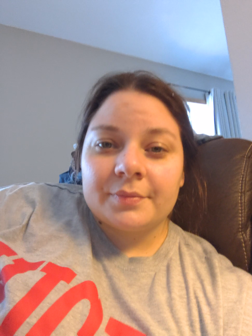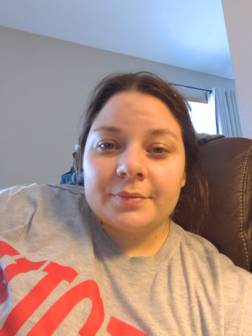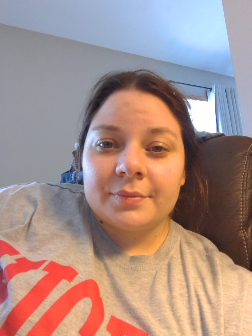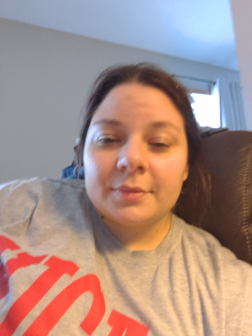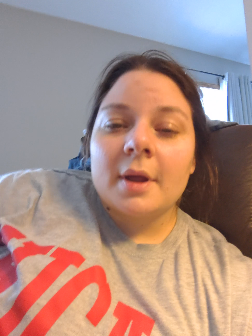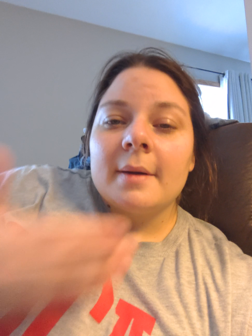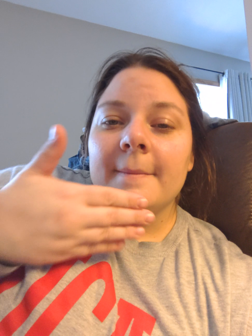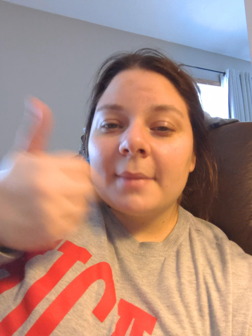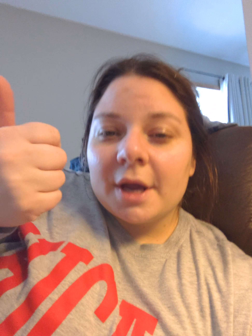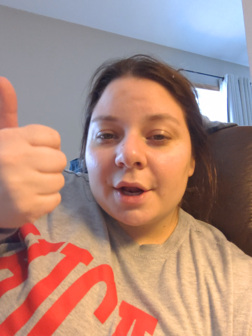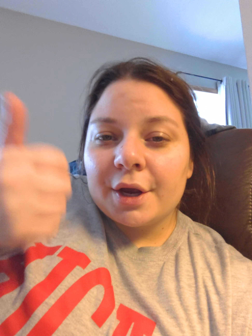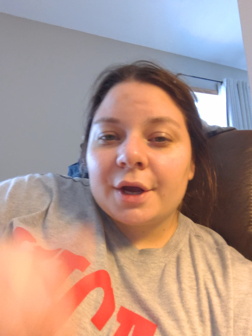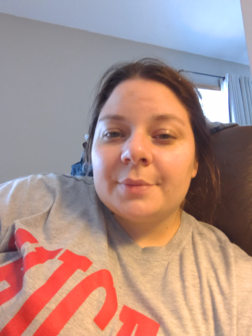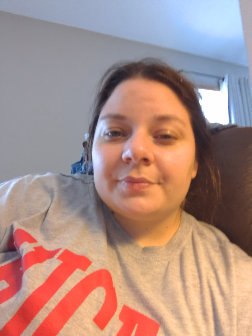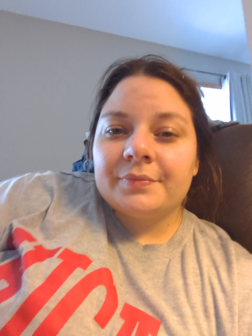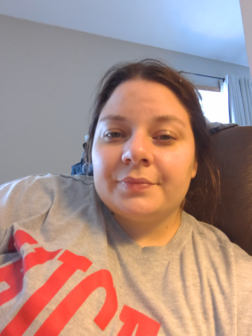better